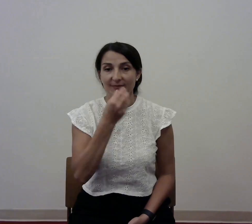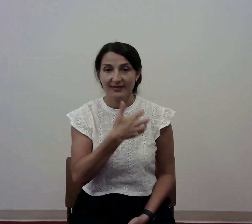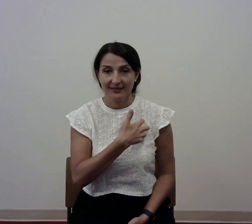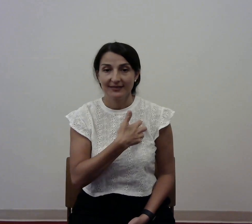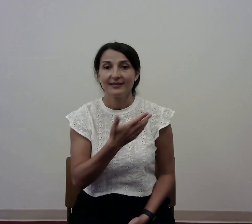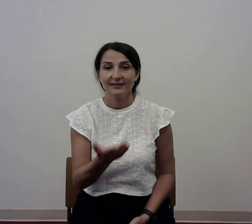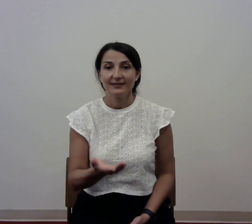istəmək